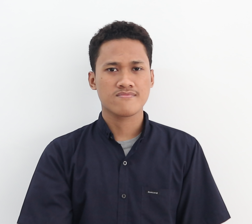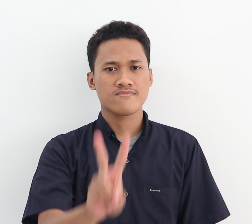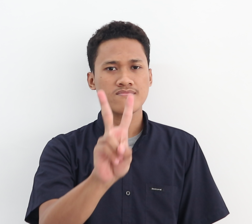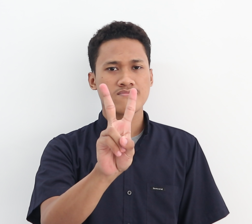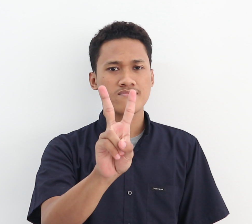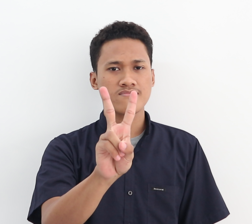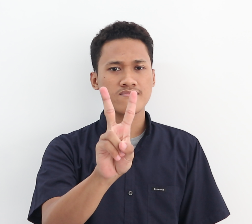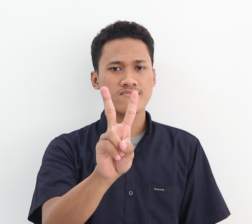V